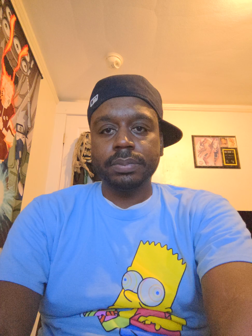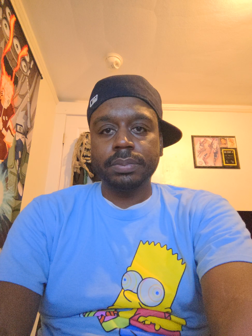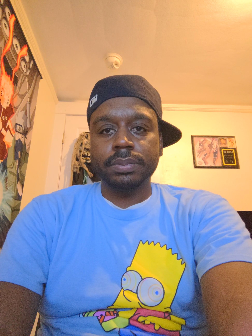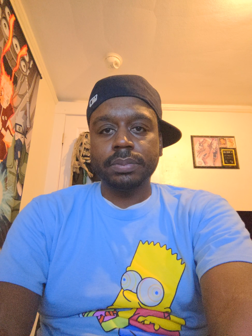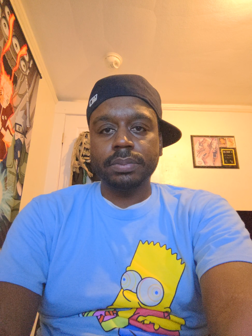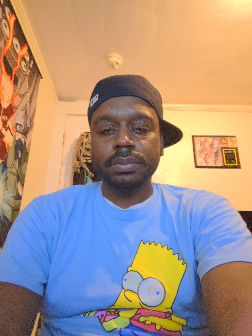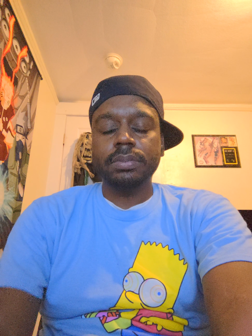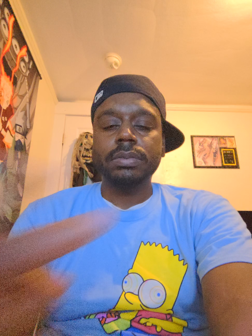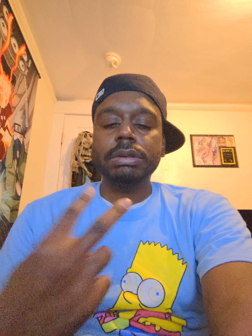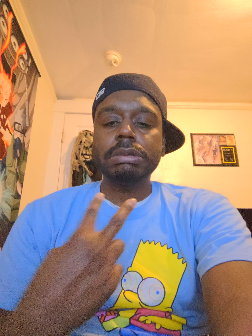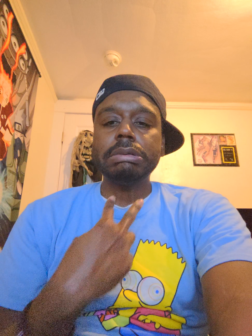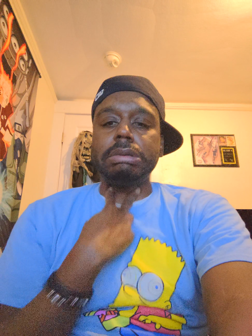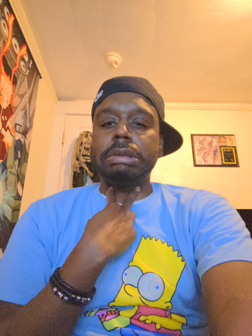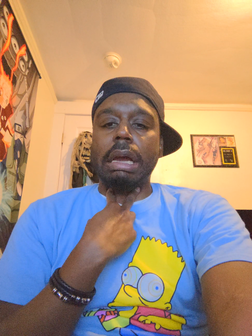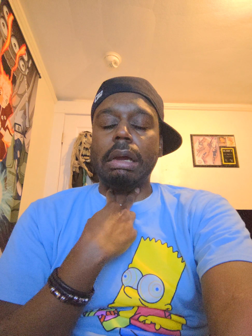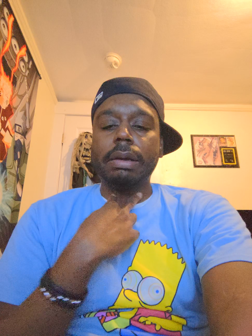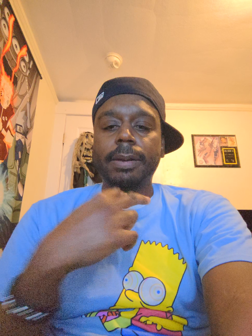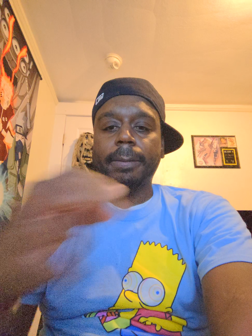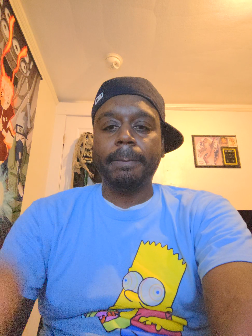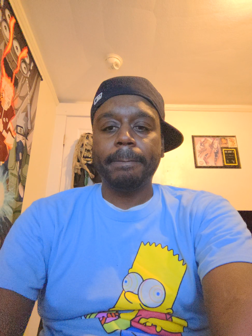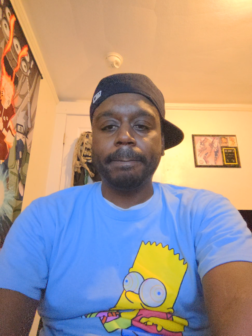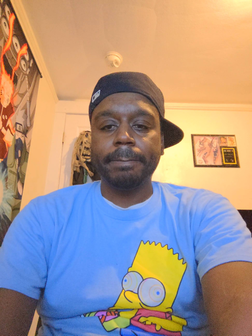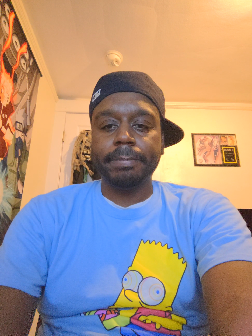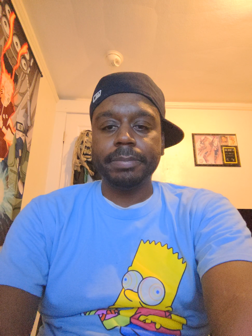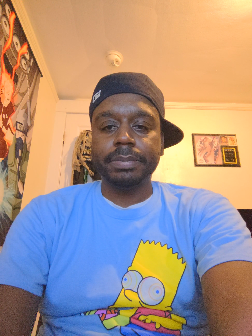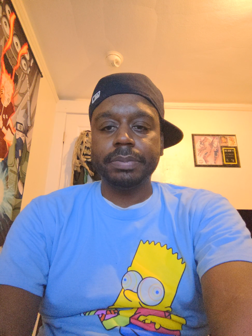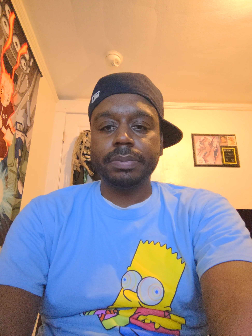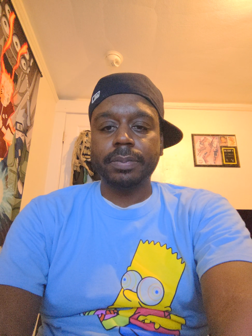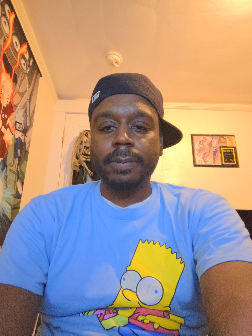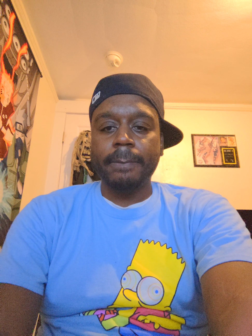stuck